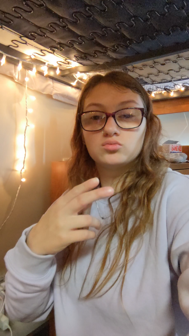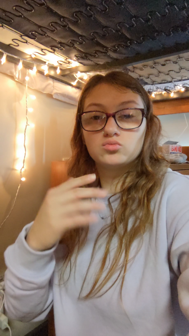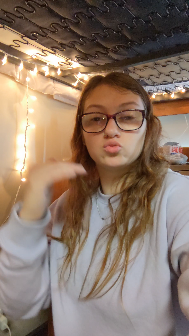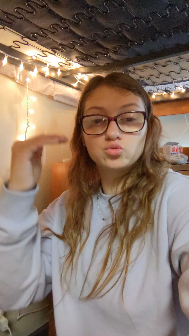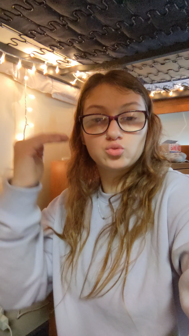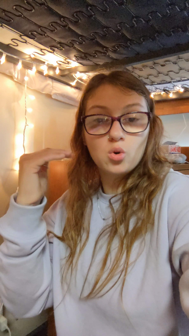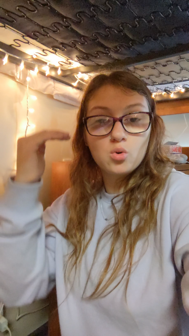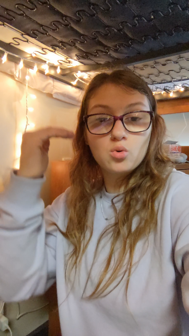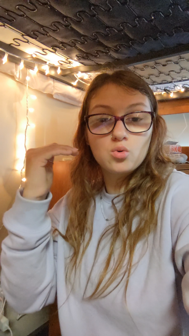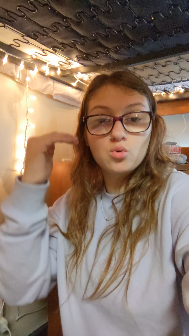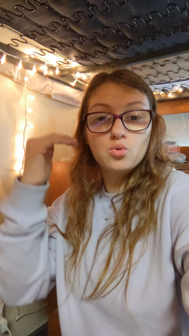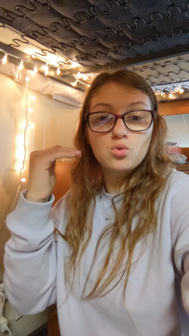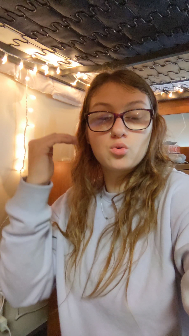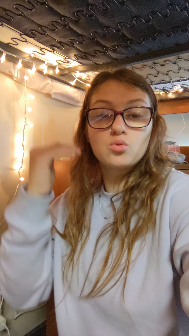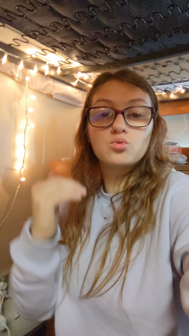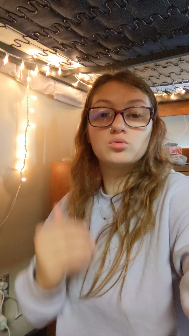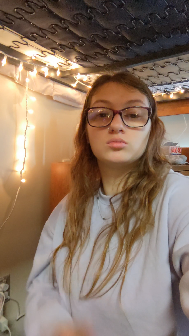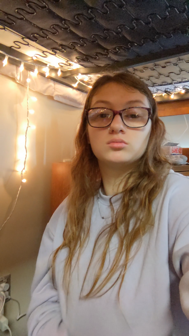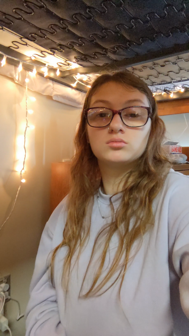short